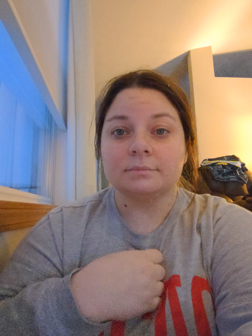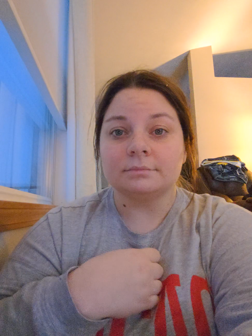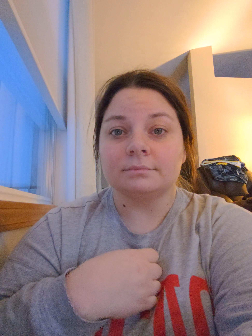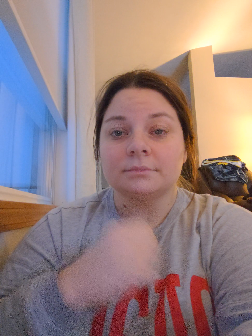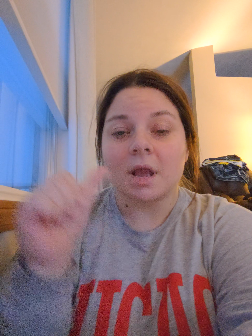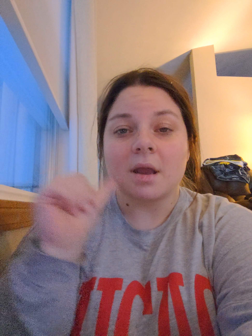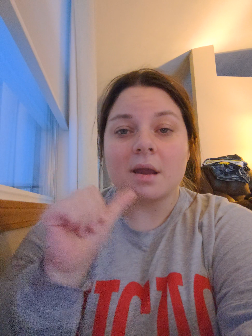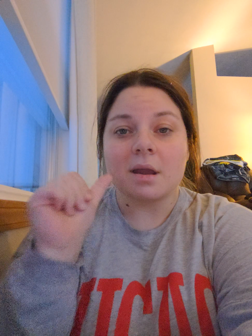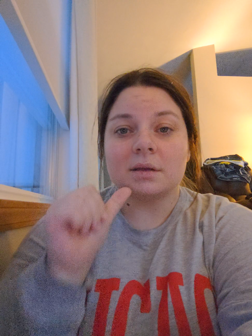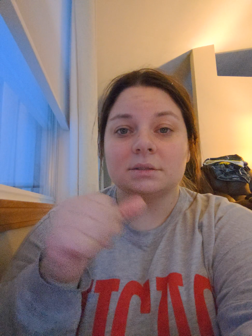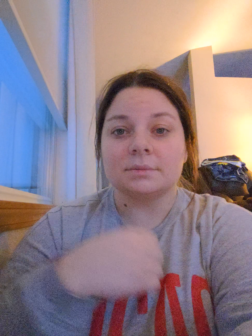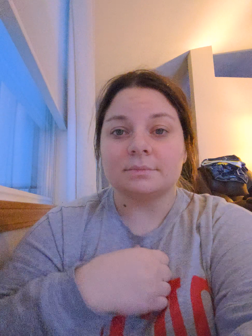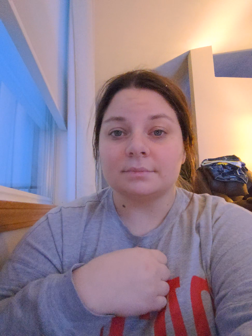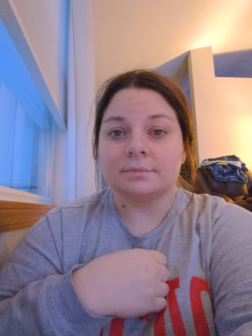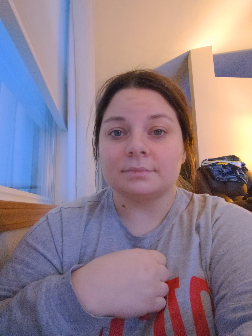aunt